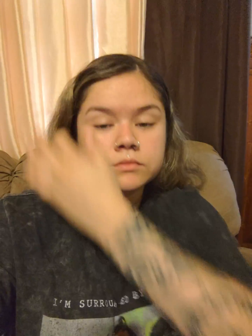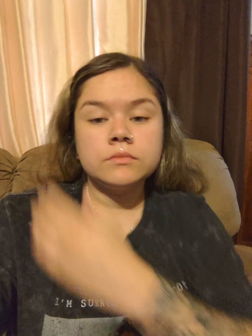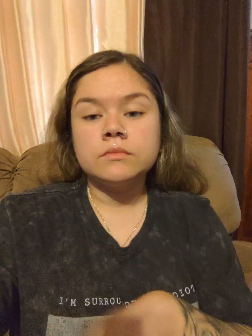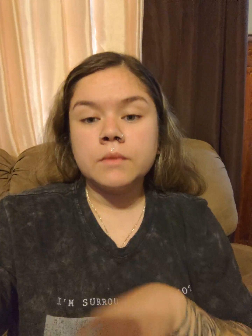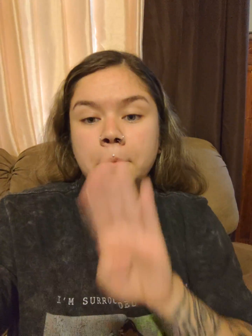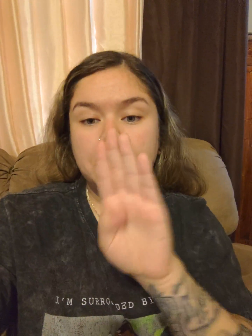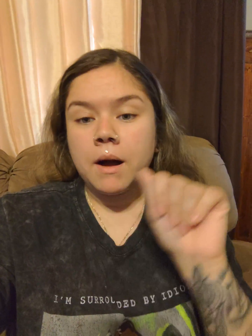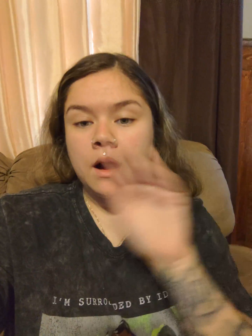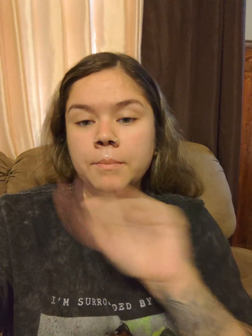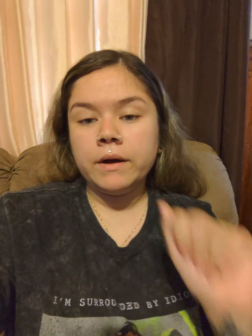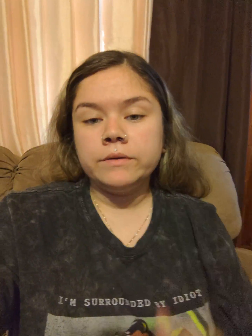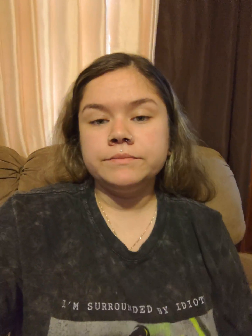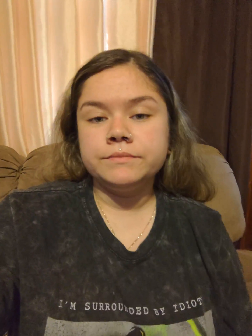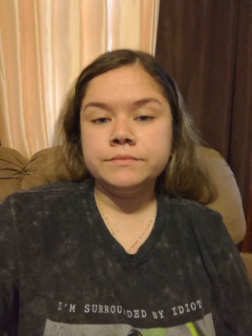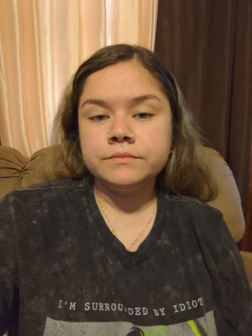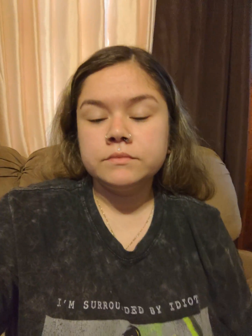baa baa